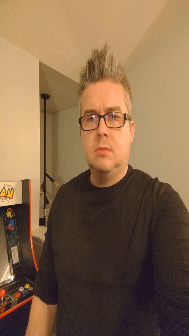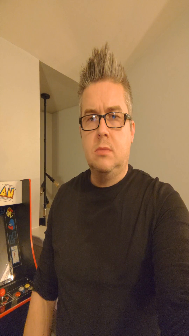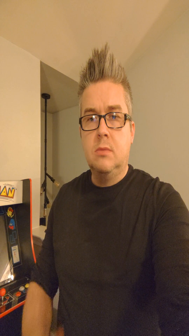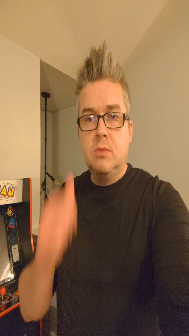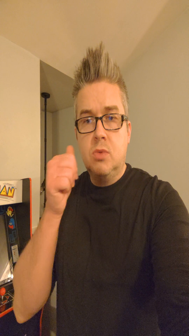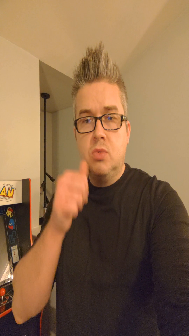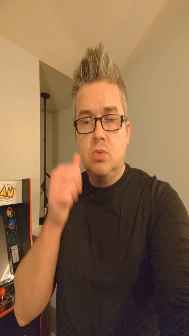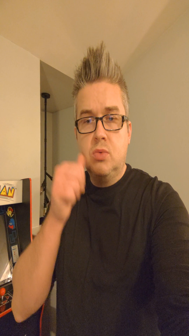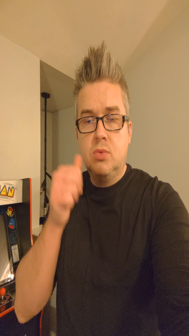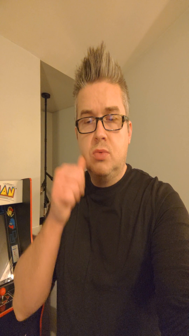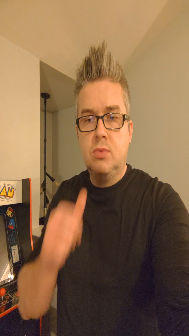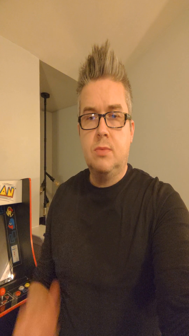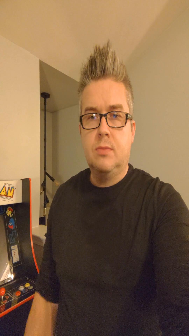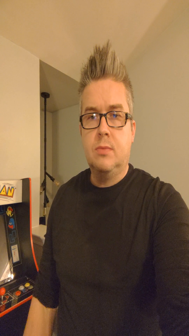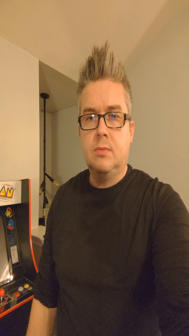girl